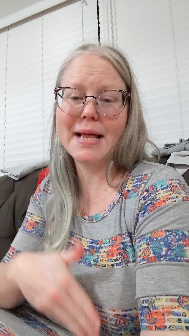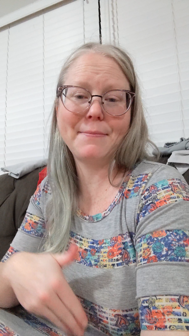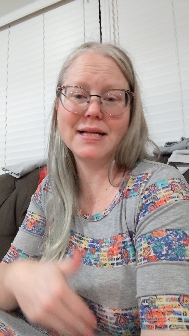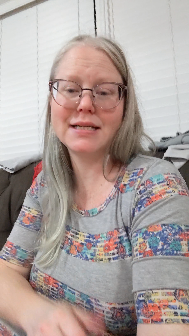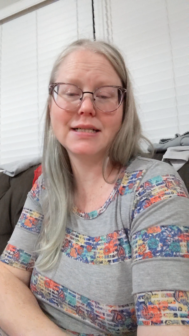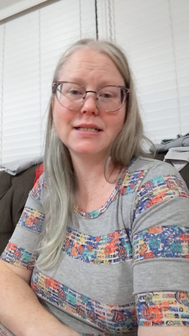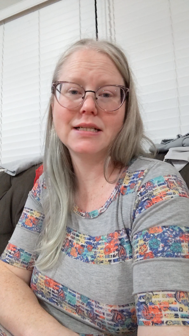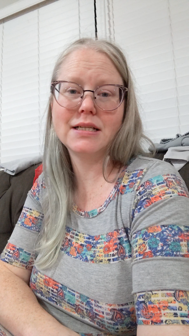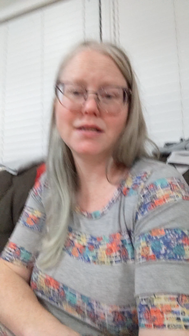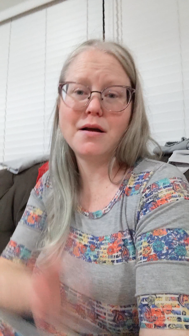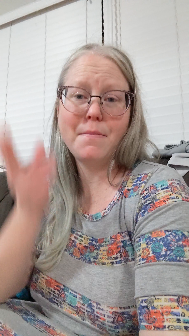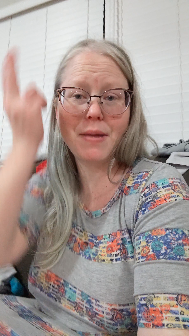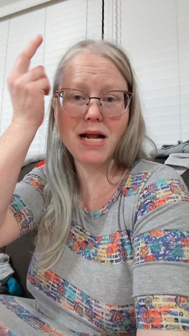bunny